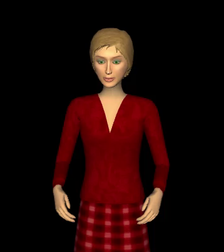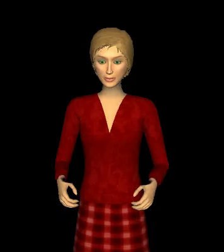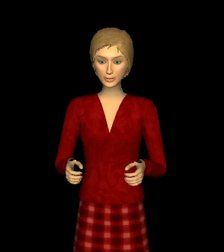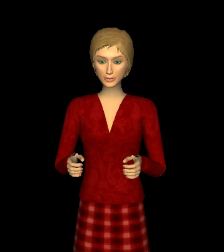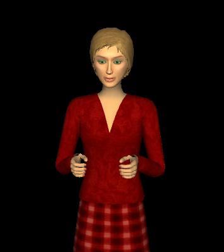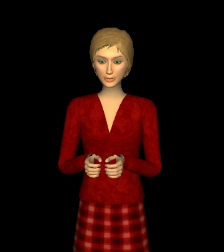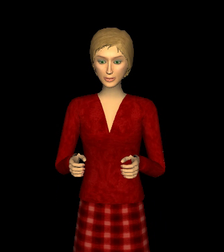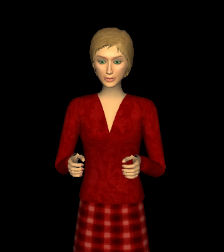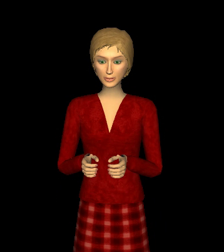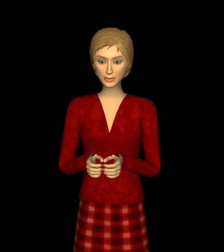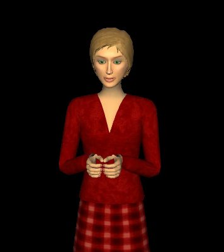يجتمع